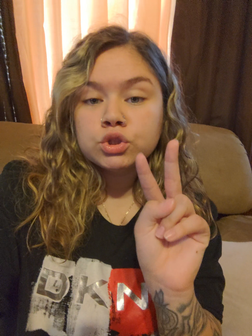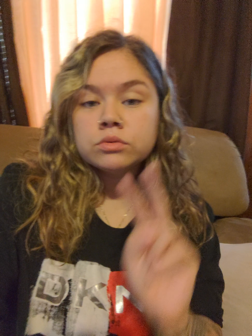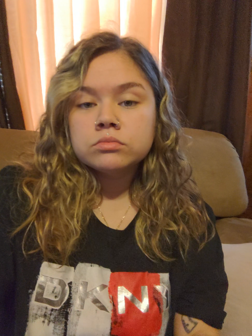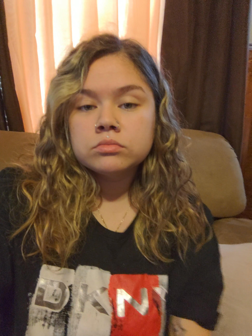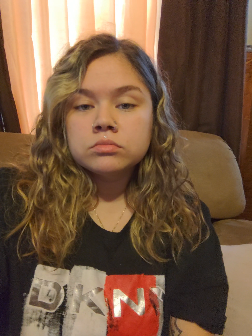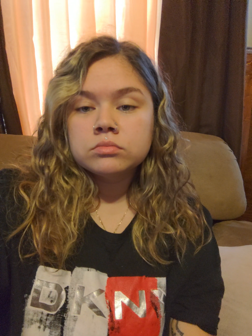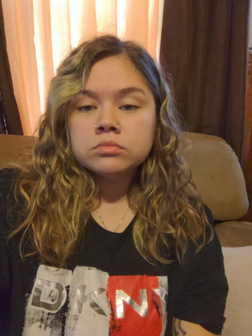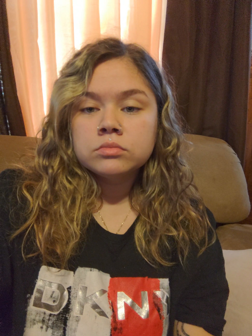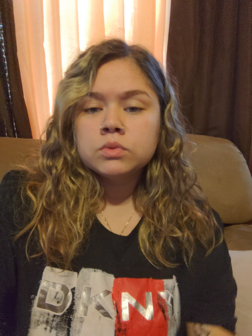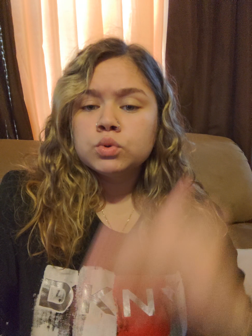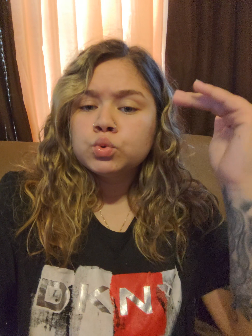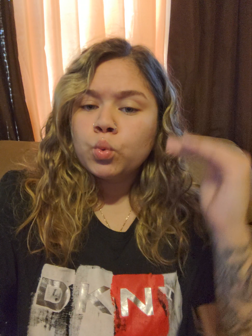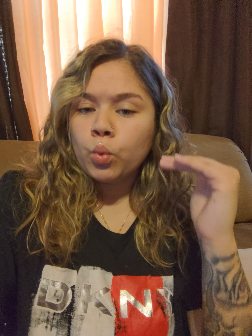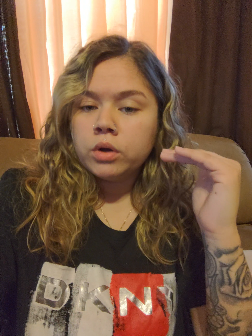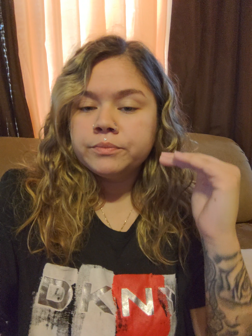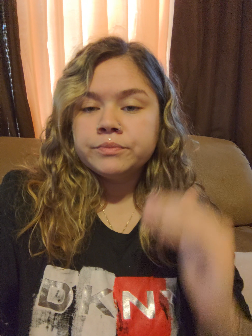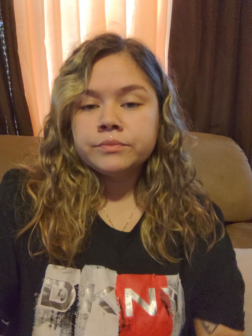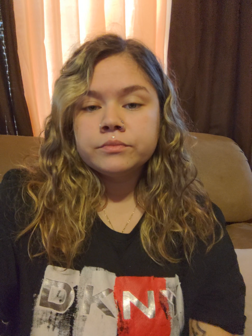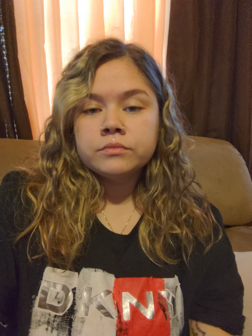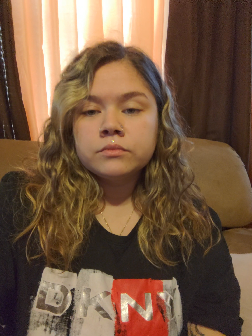short